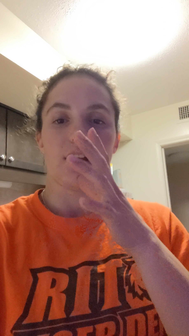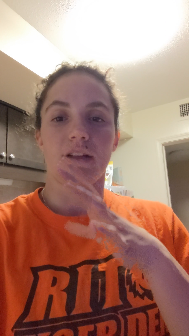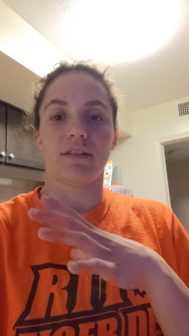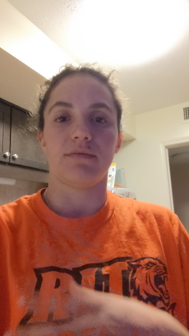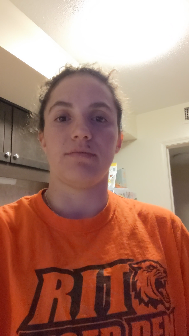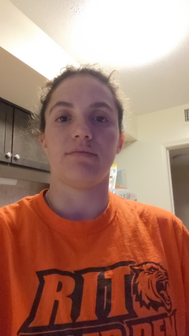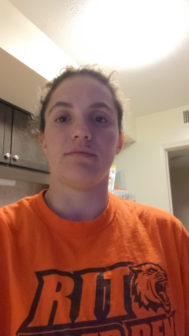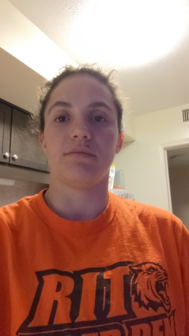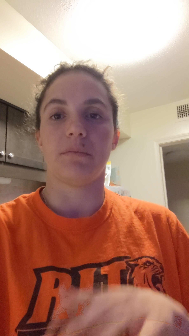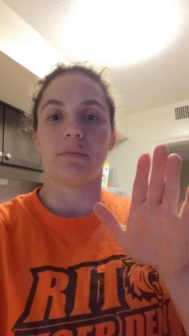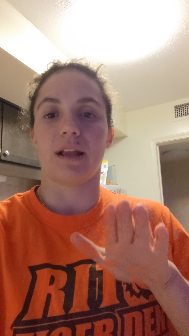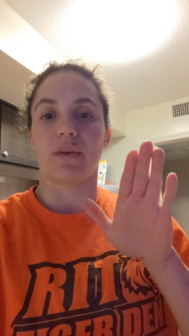penguin